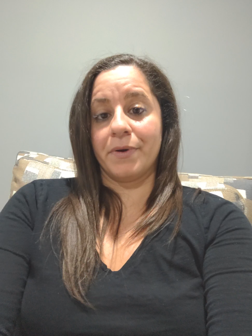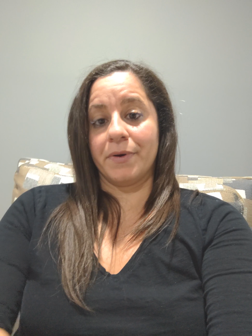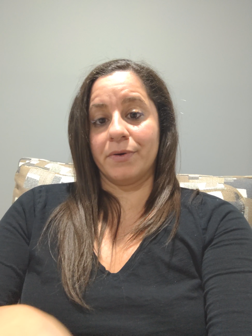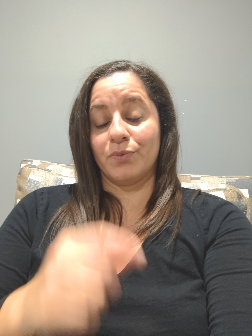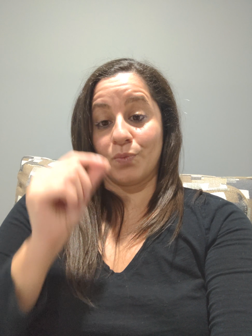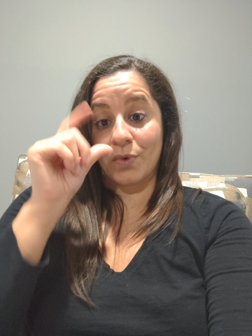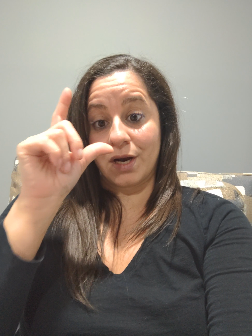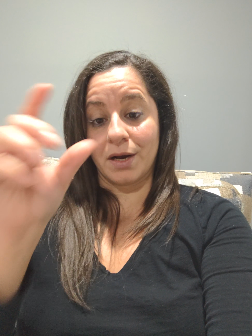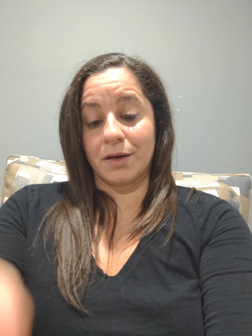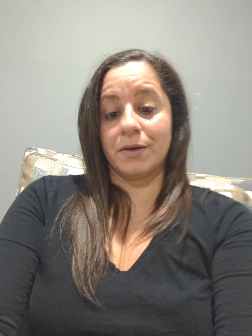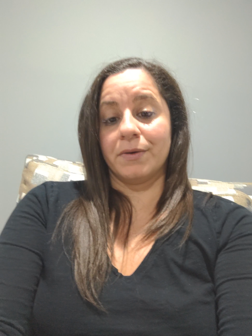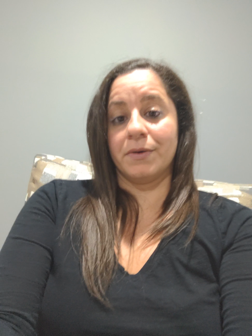awake